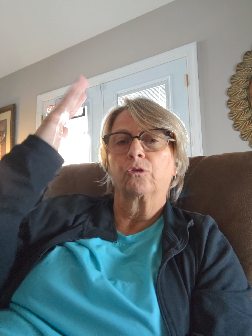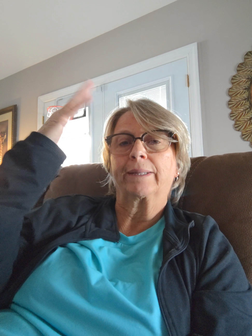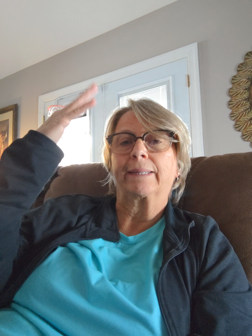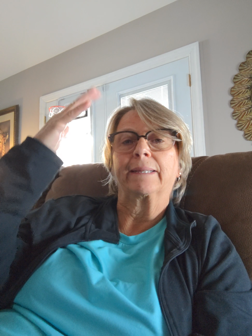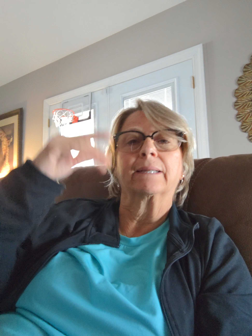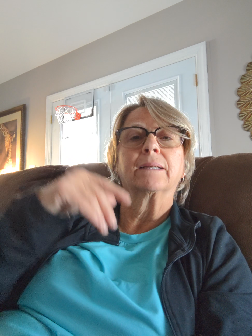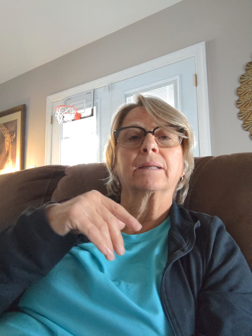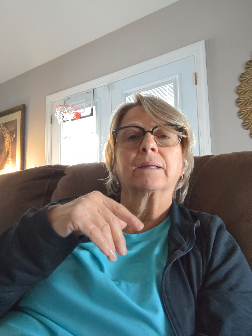tree